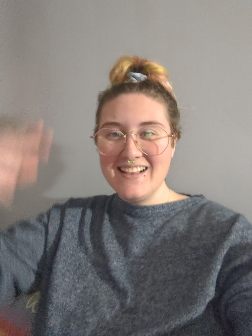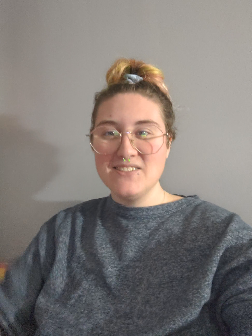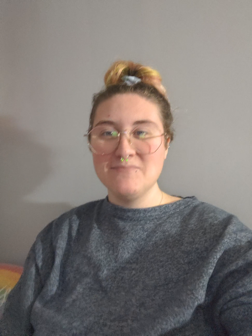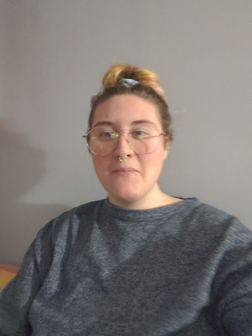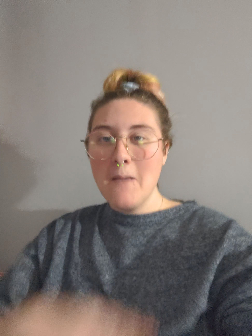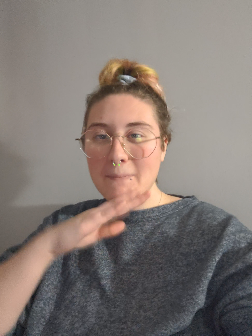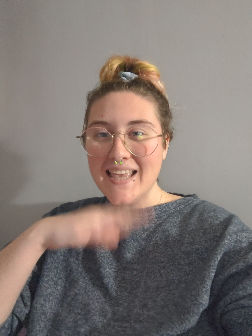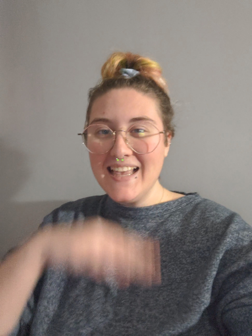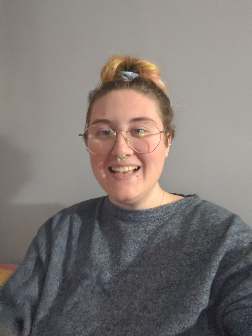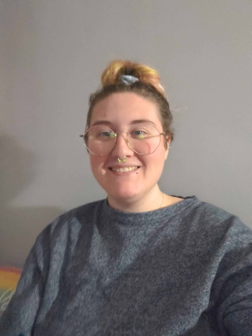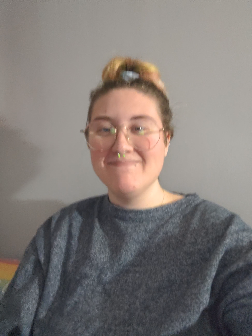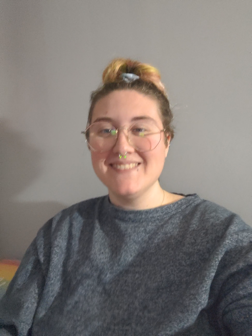pig